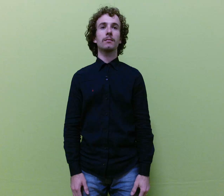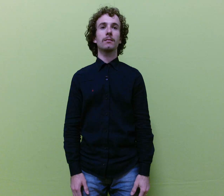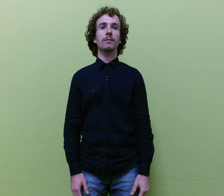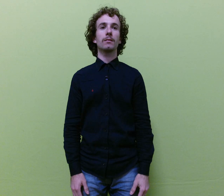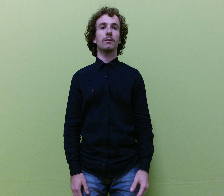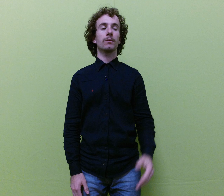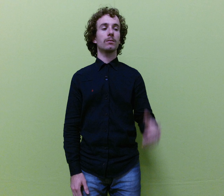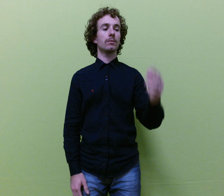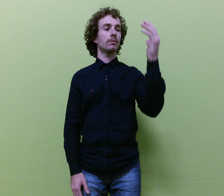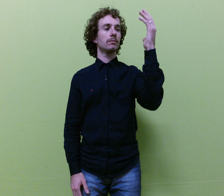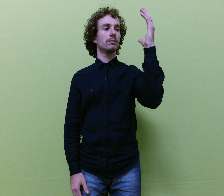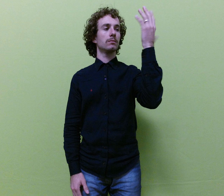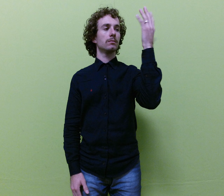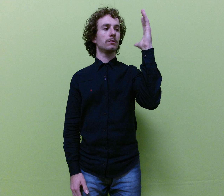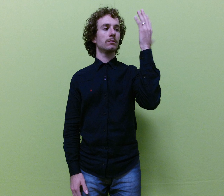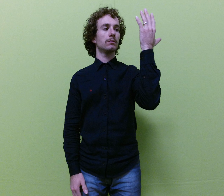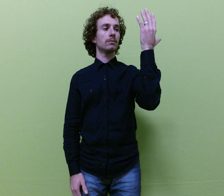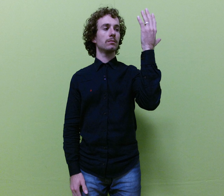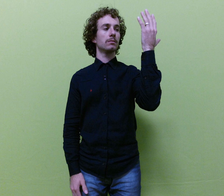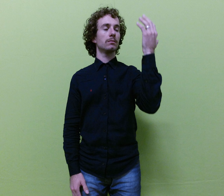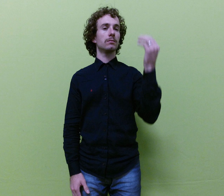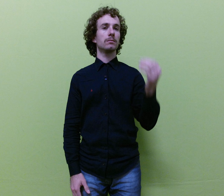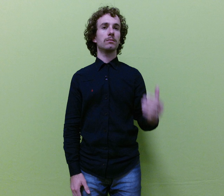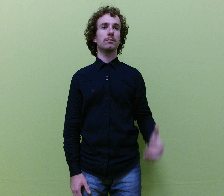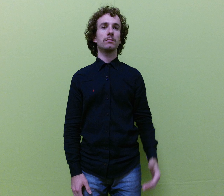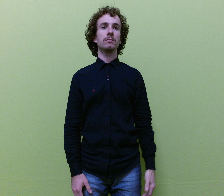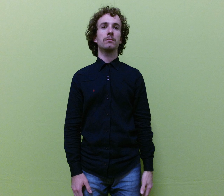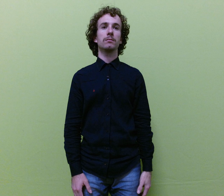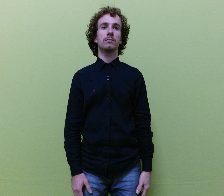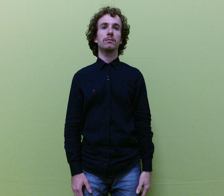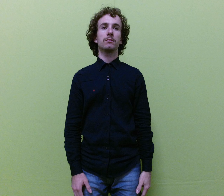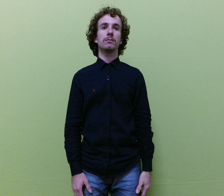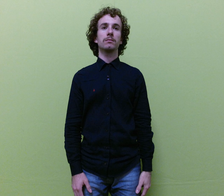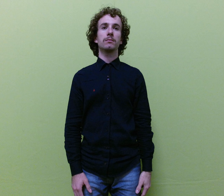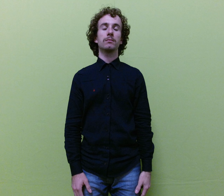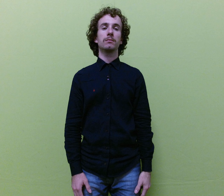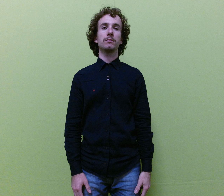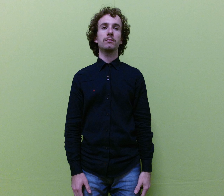espelho